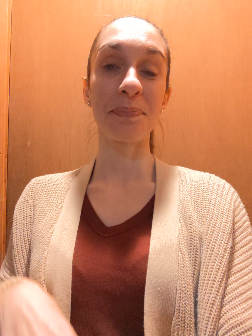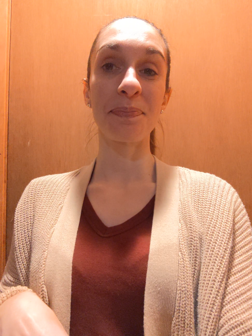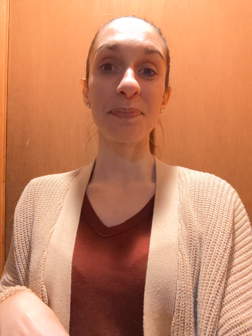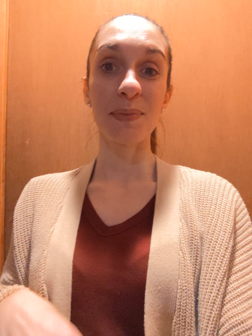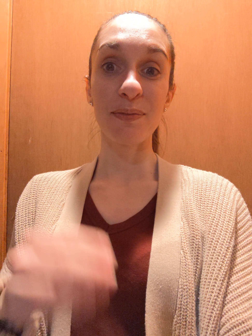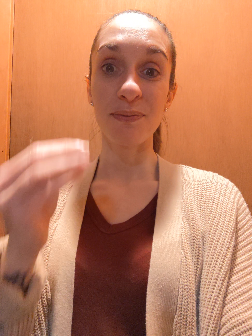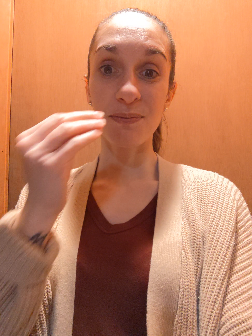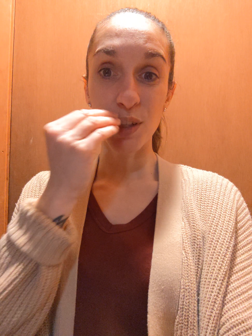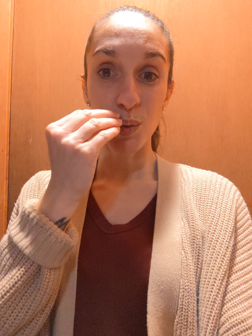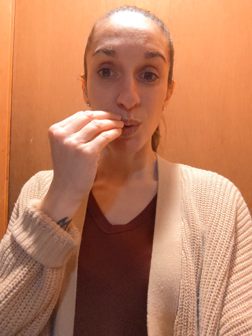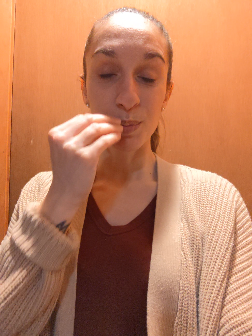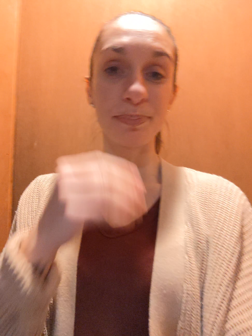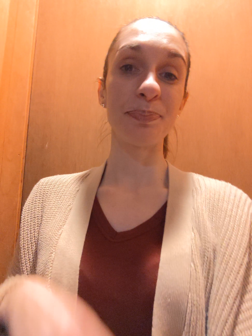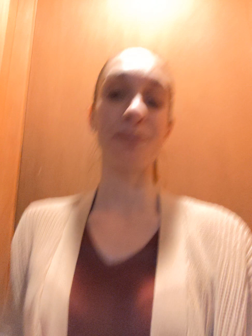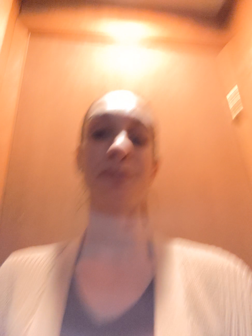food